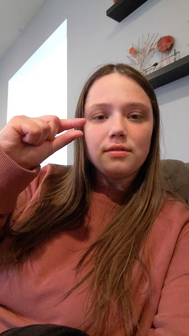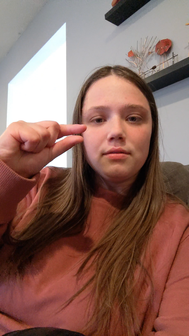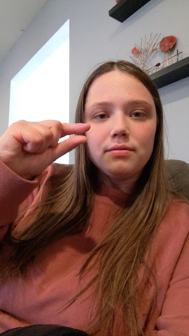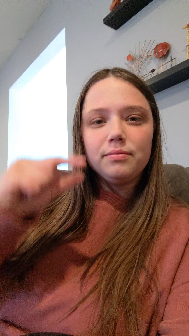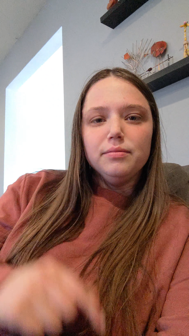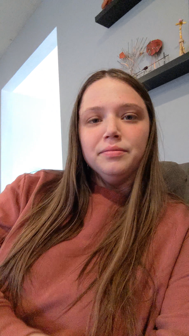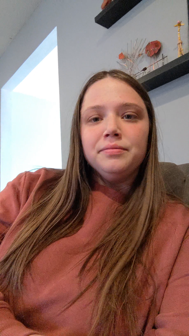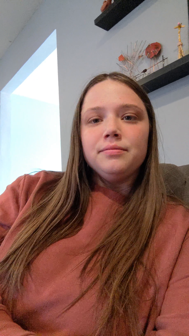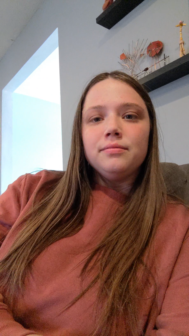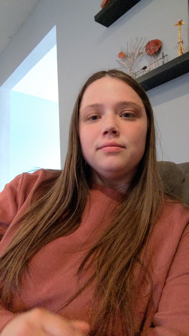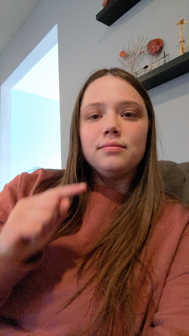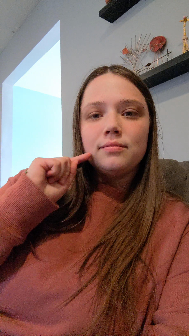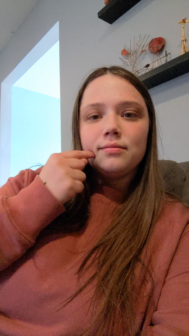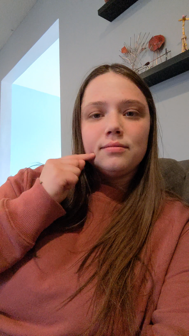candy